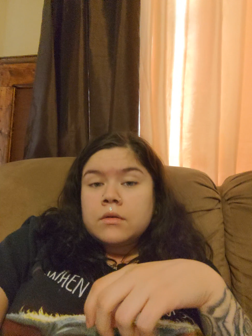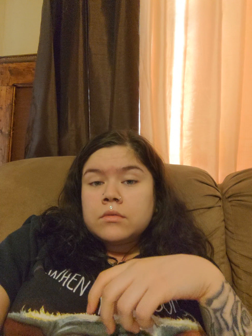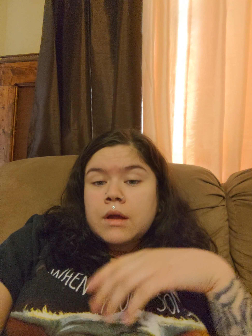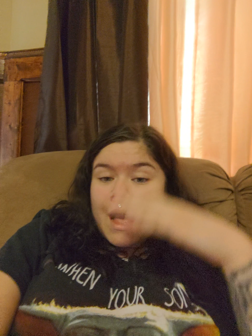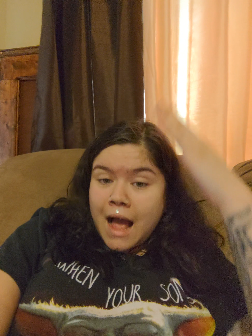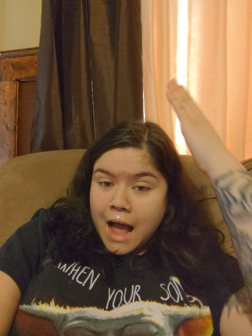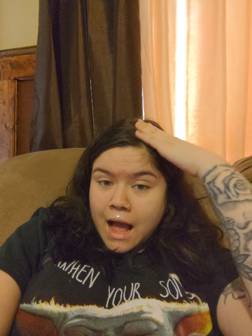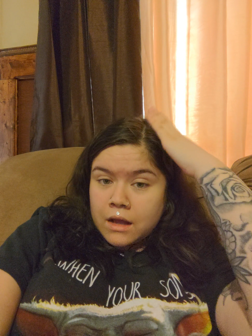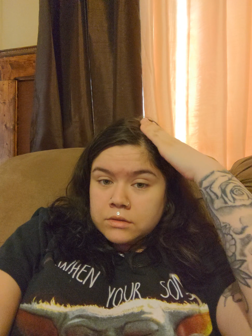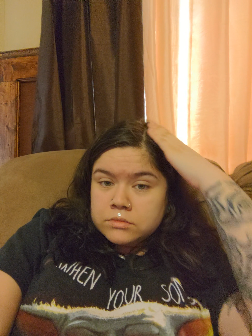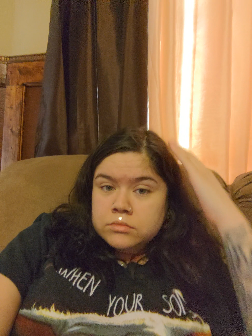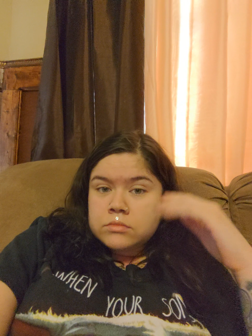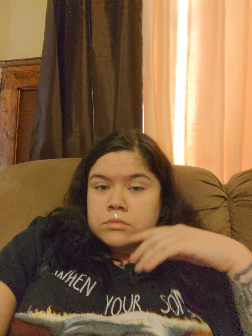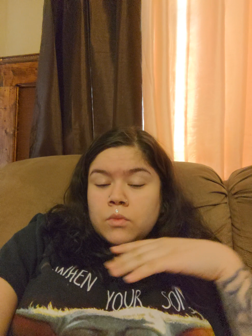hat